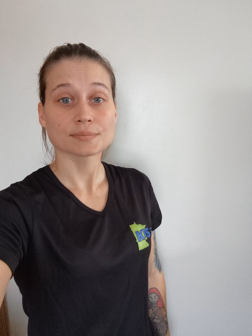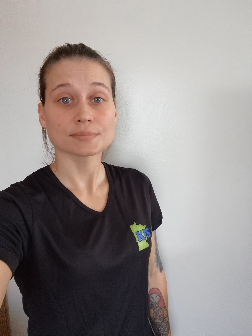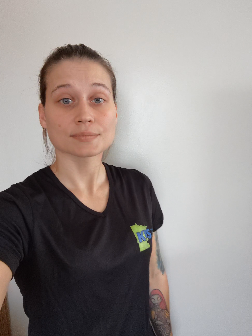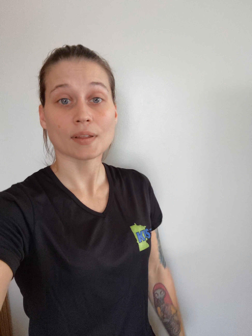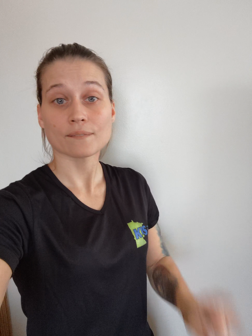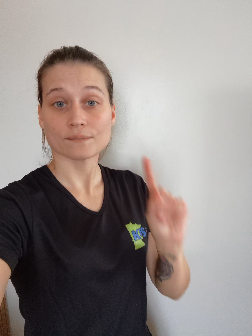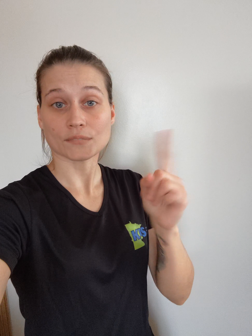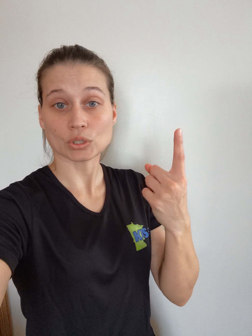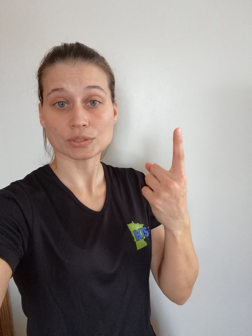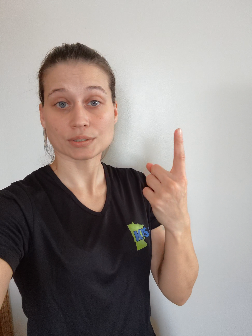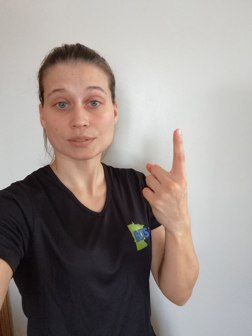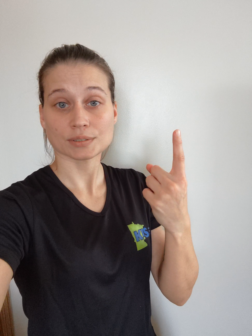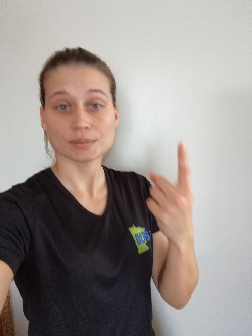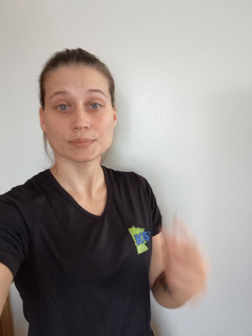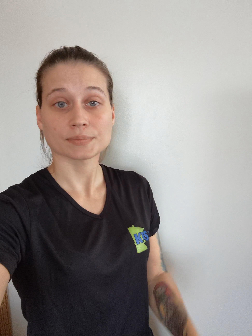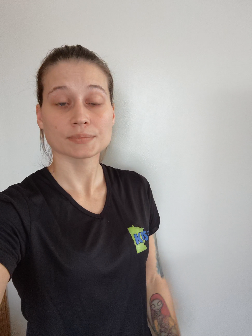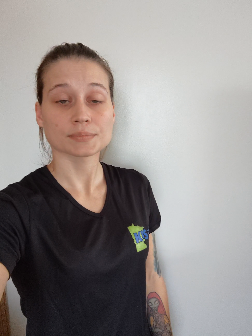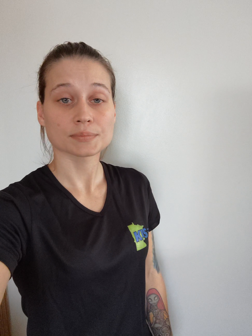first